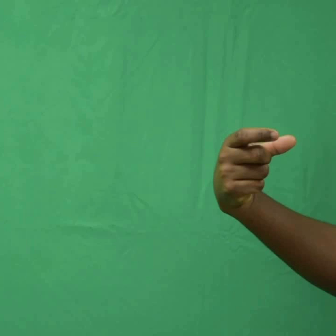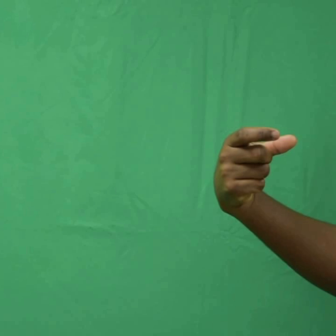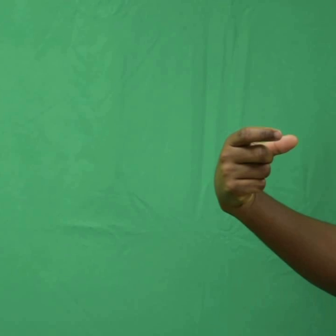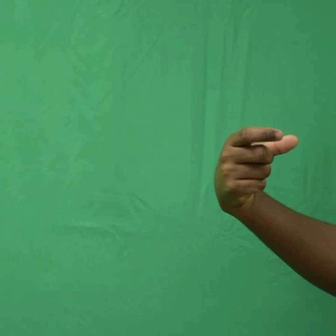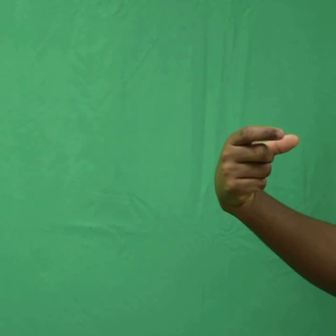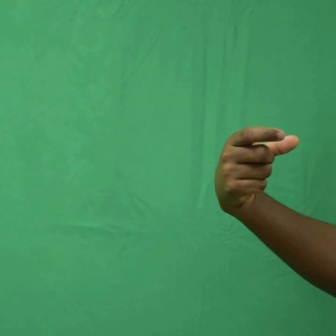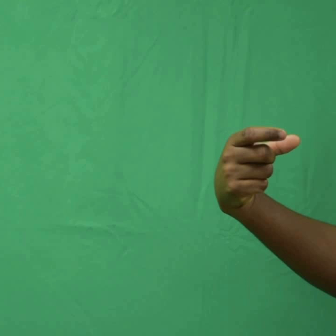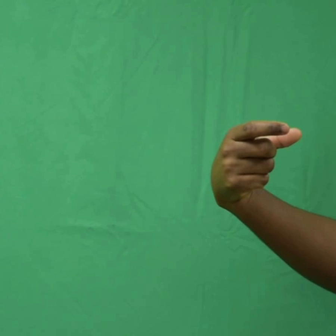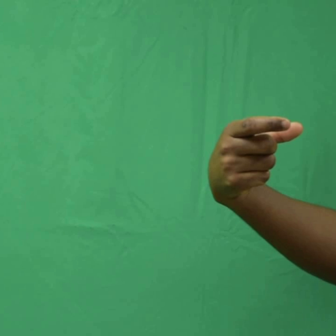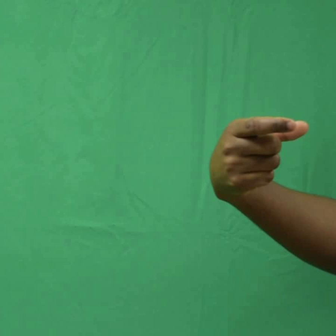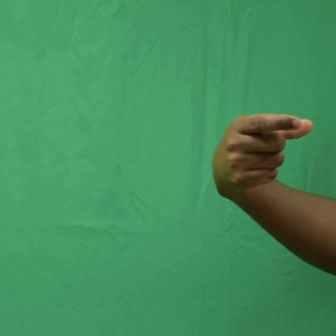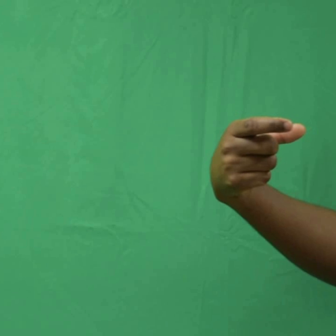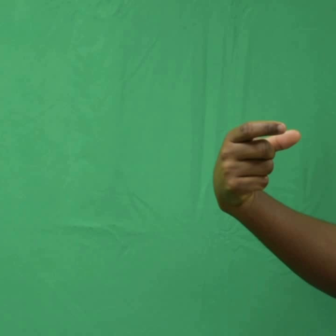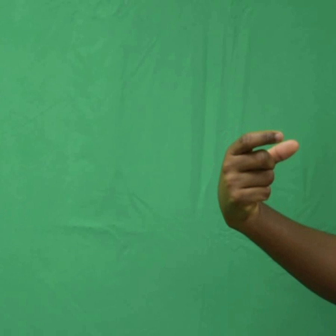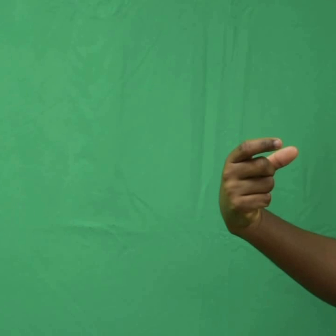X